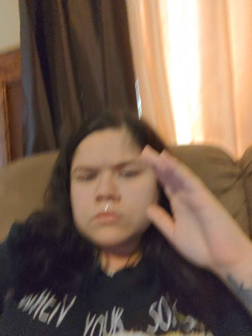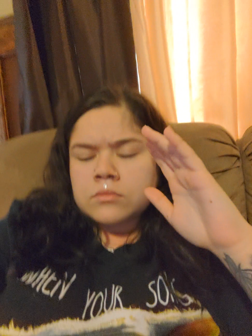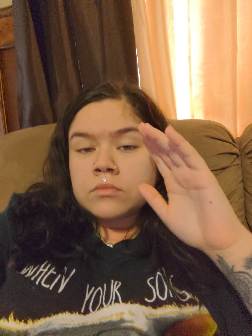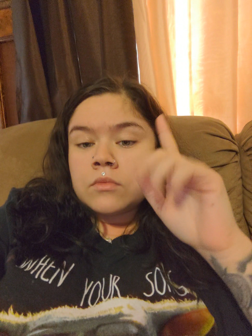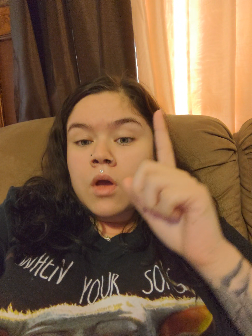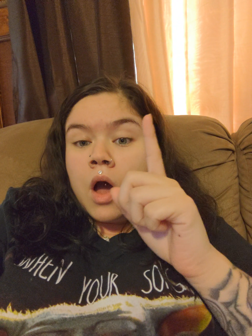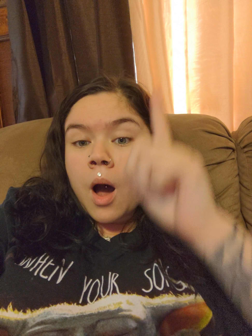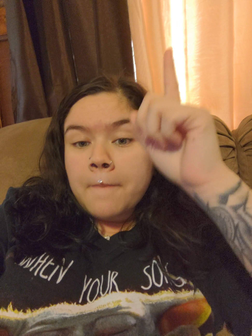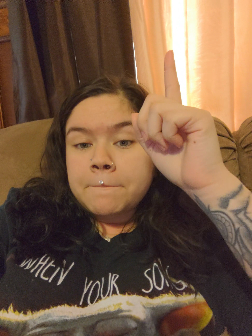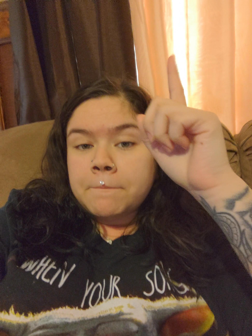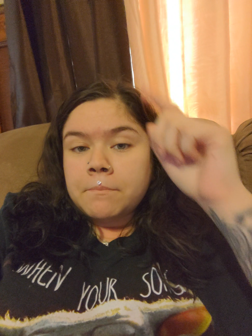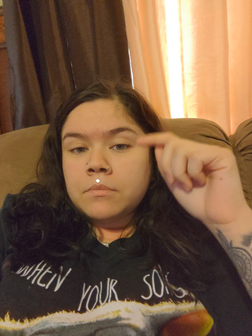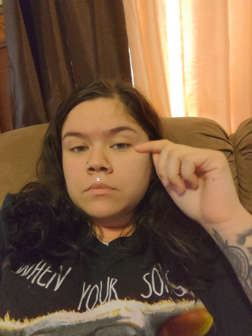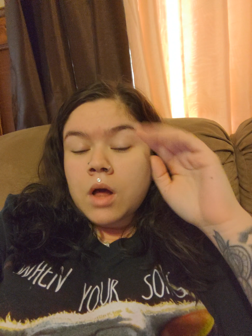up